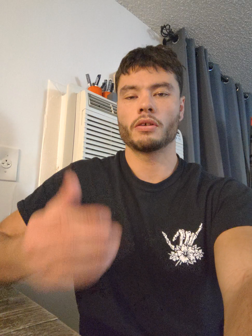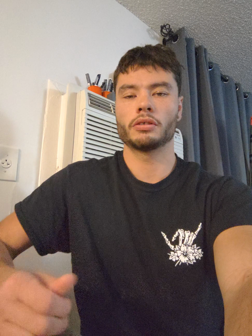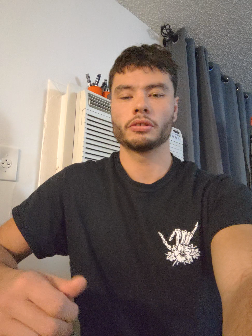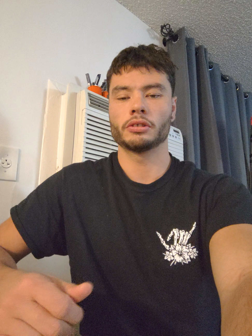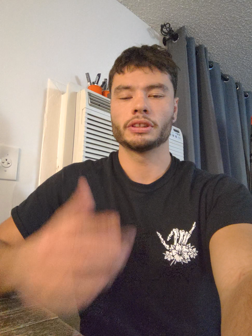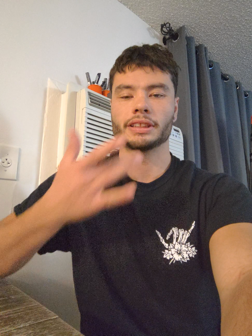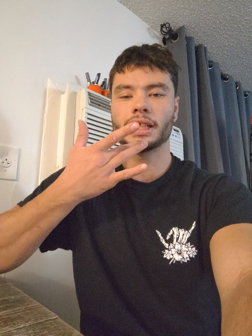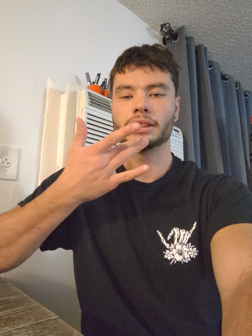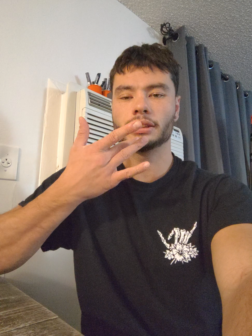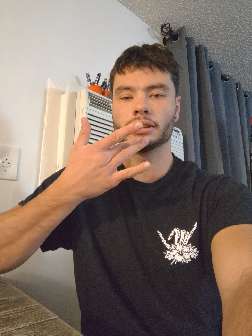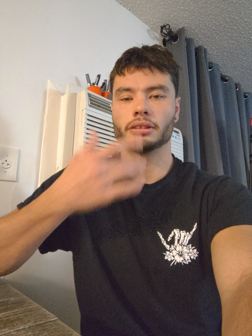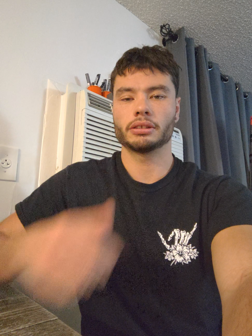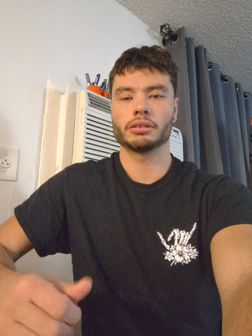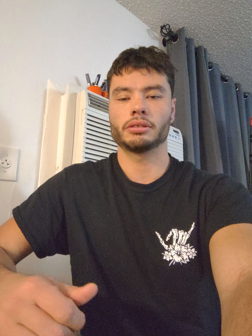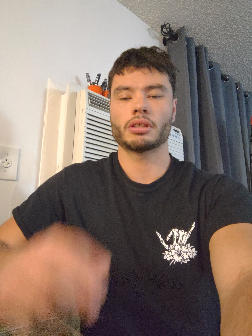taste